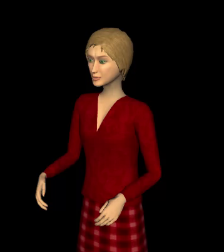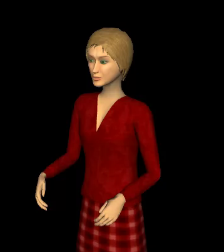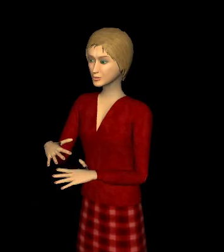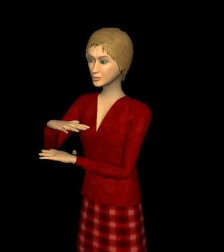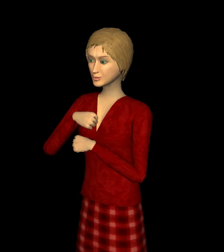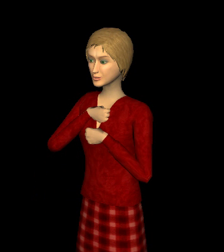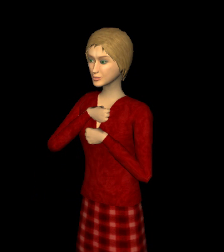يعترف